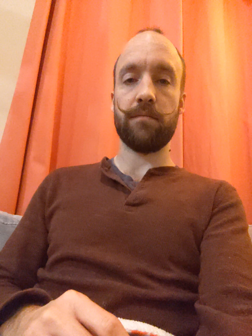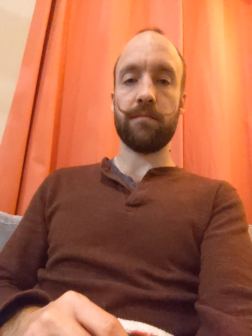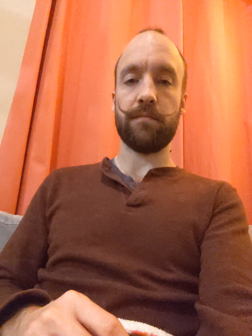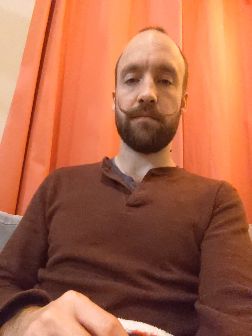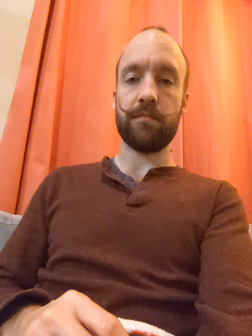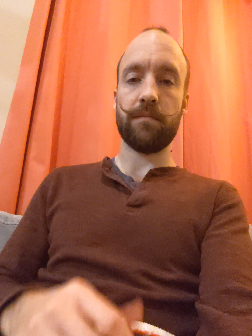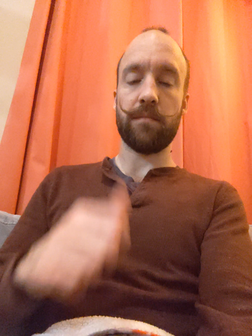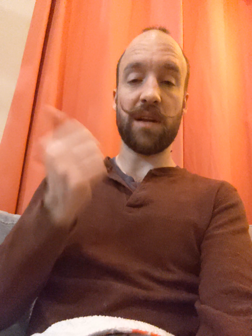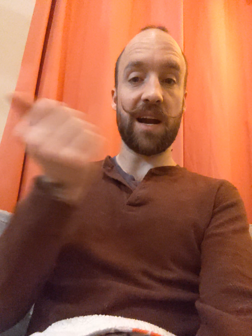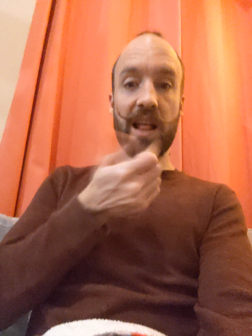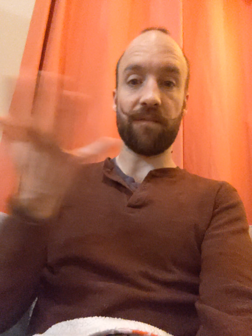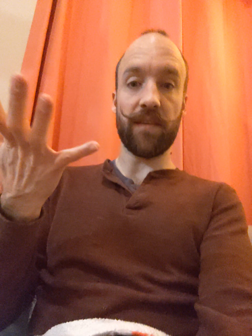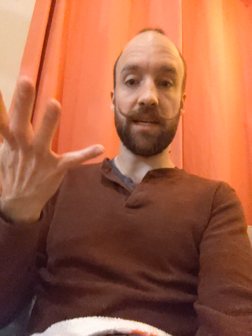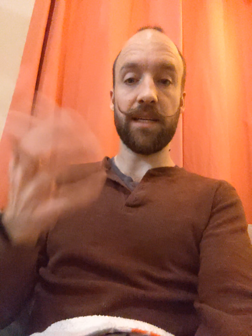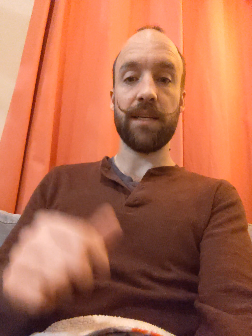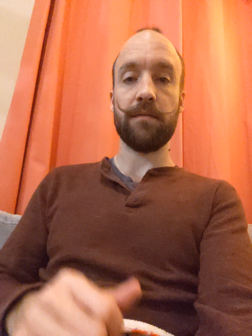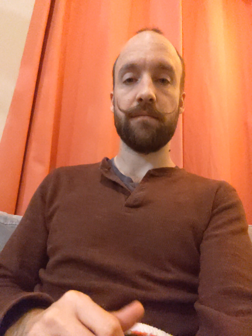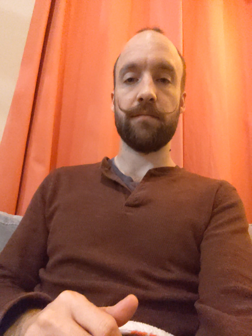every